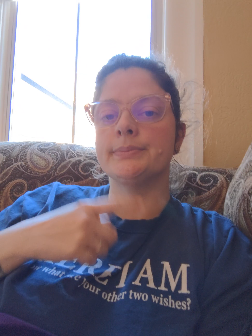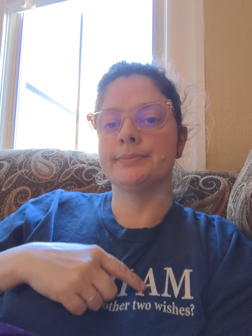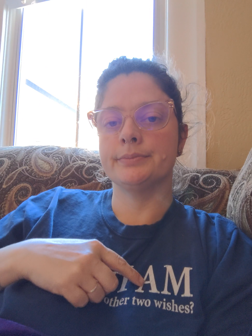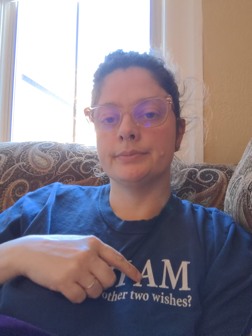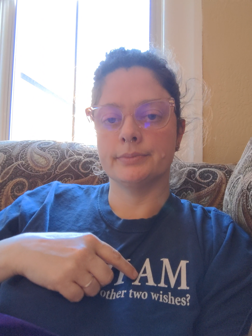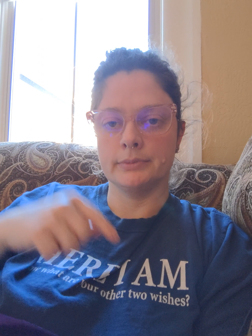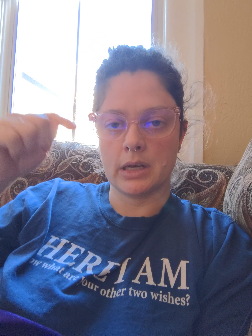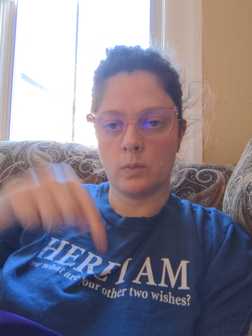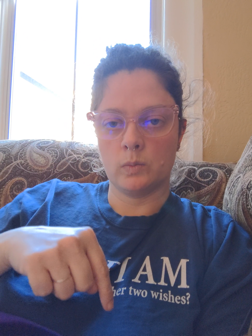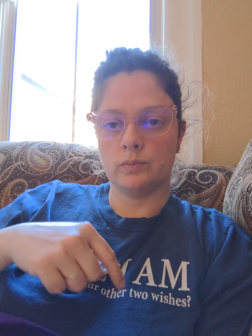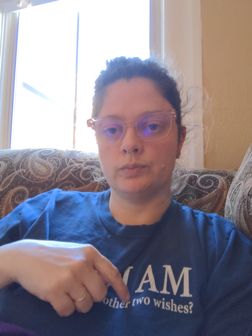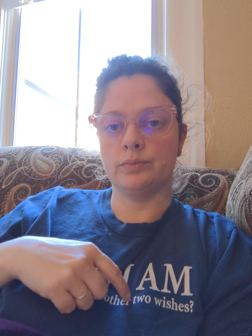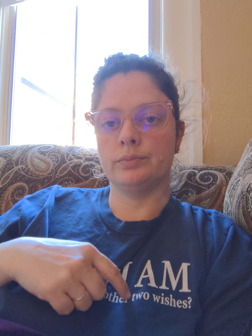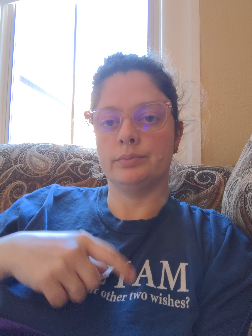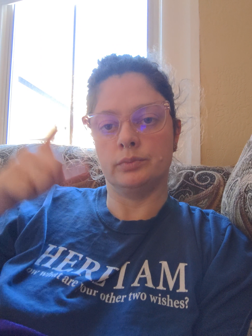down